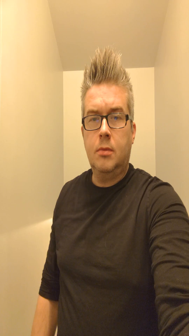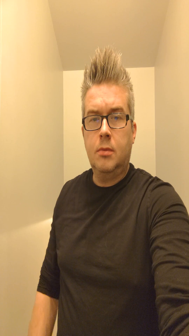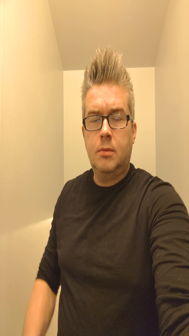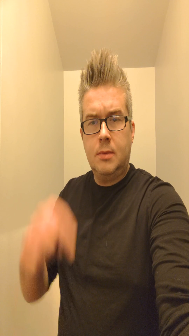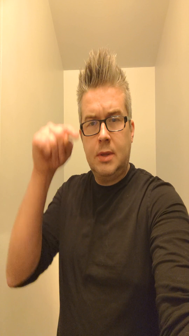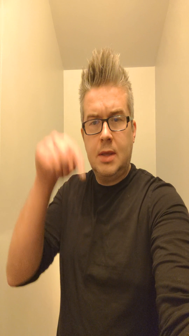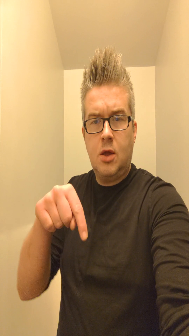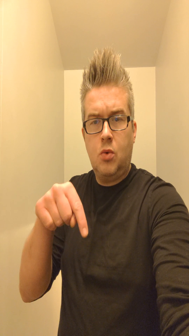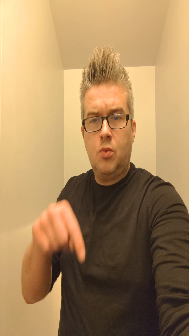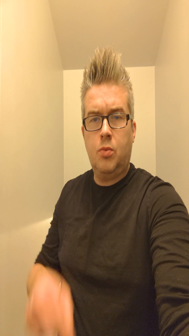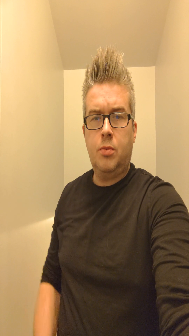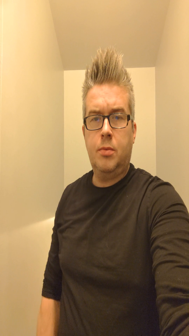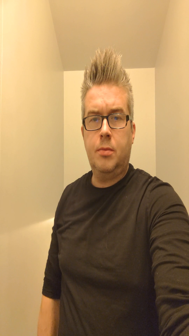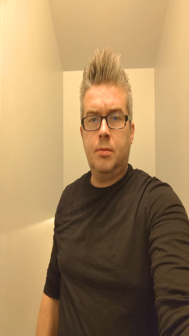down